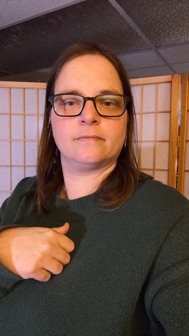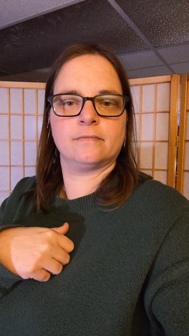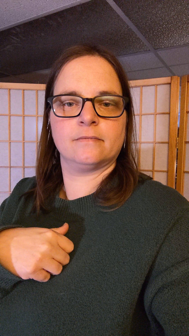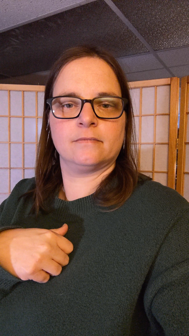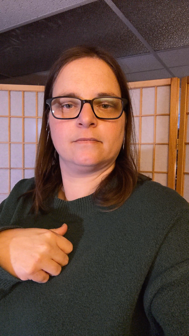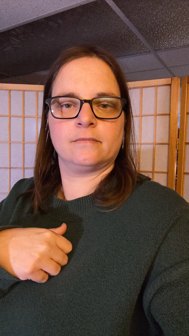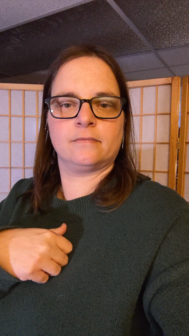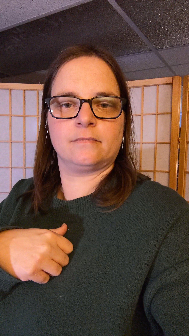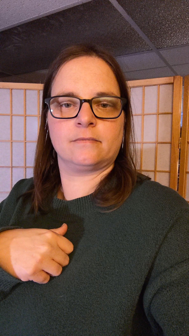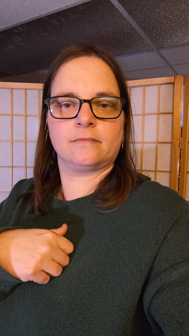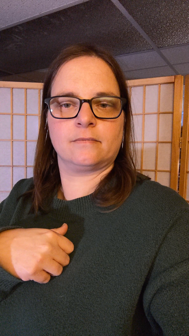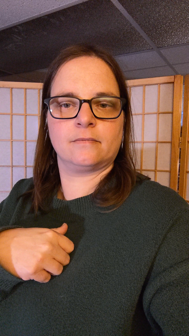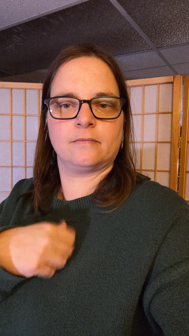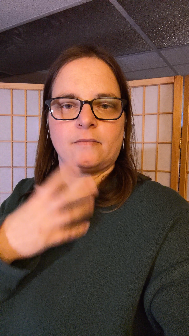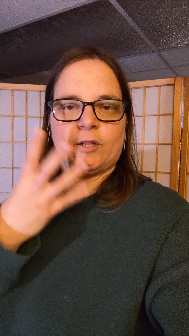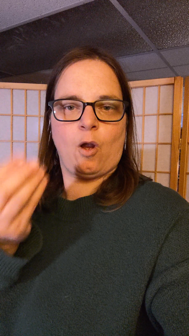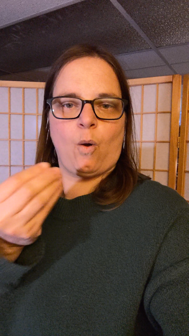going to